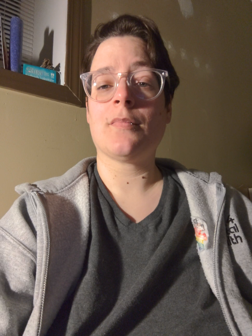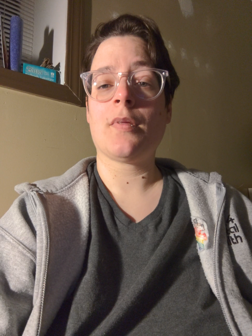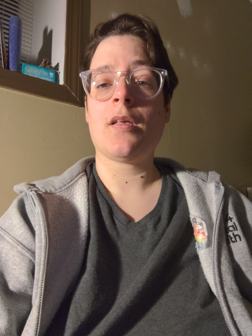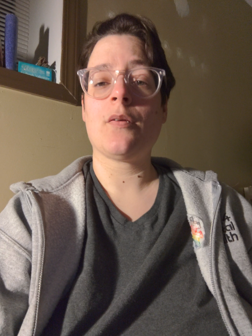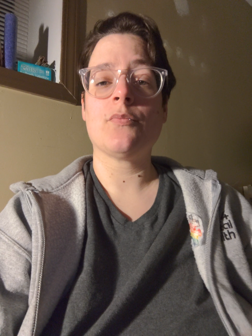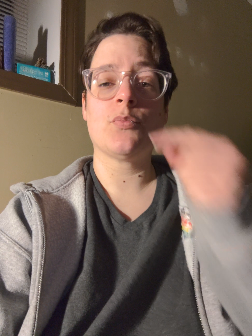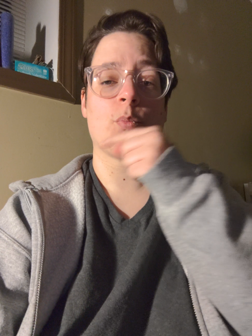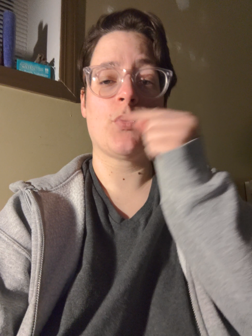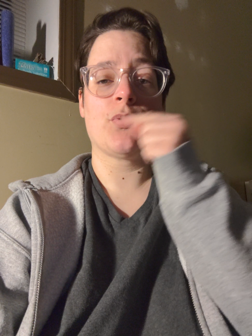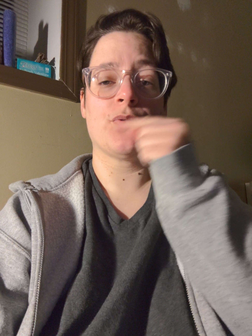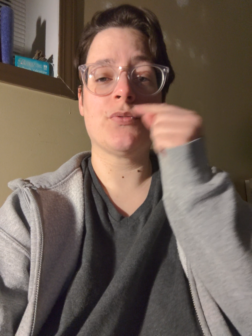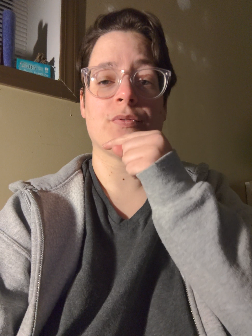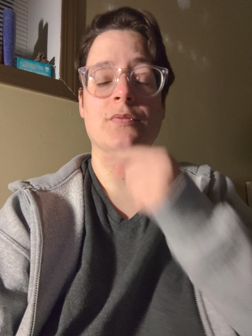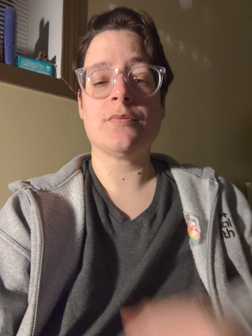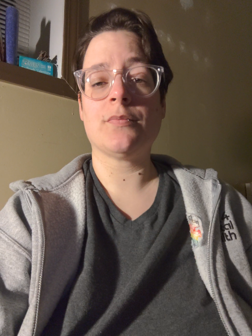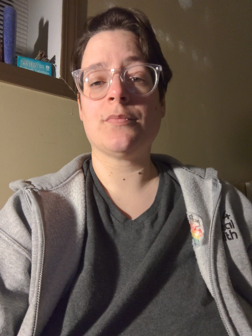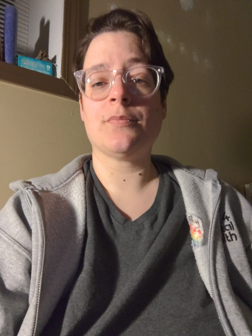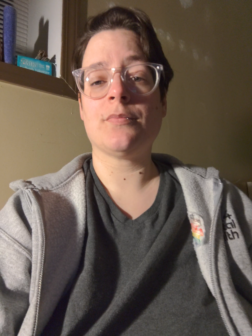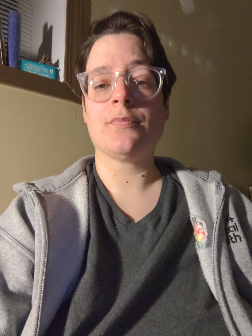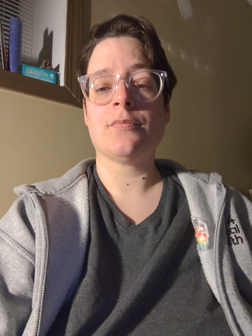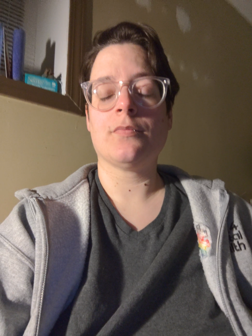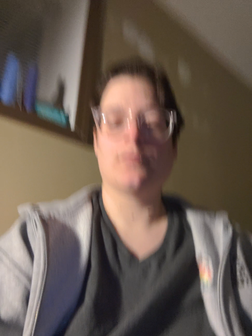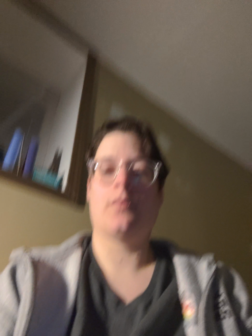toothbrush